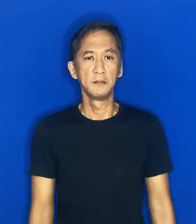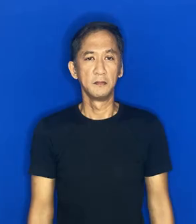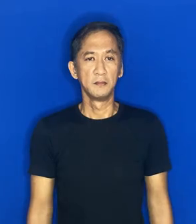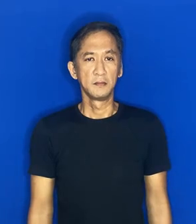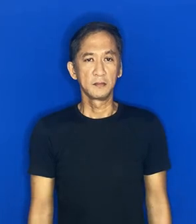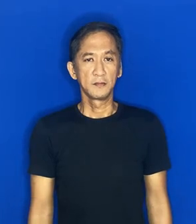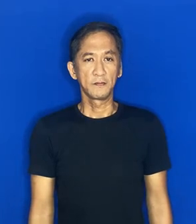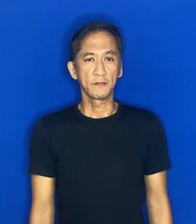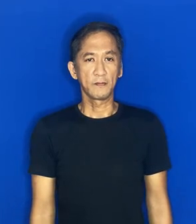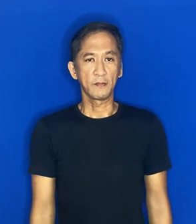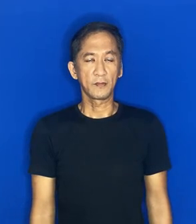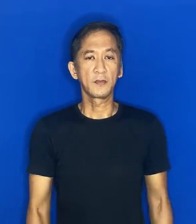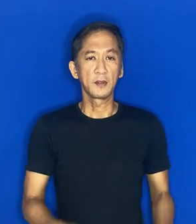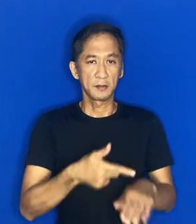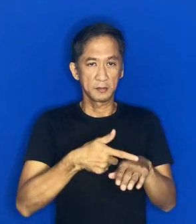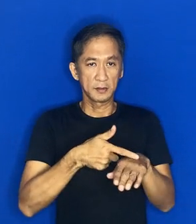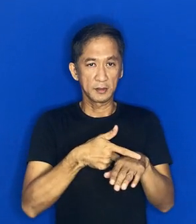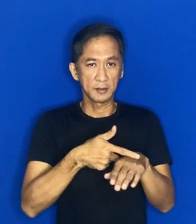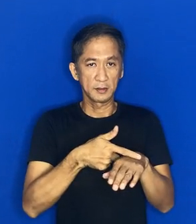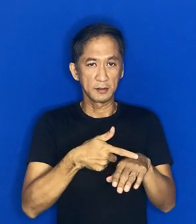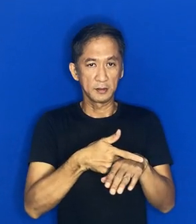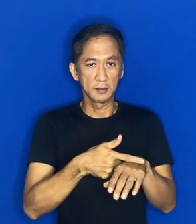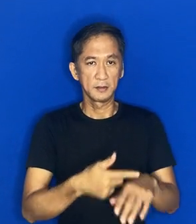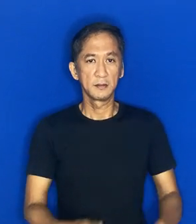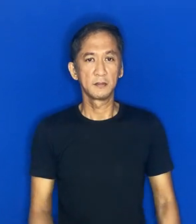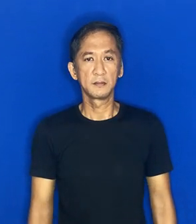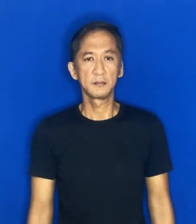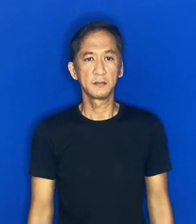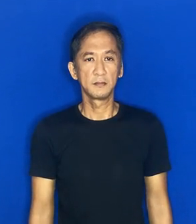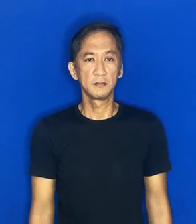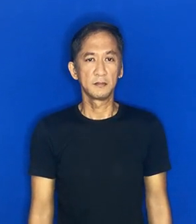gray